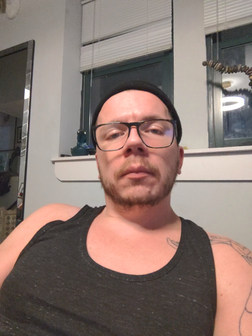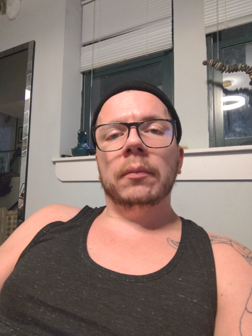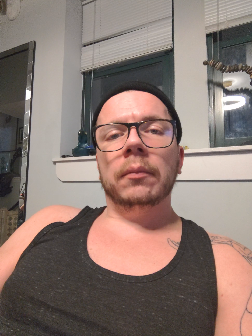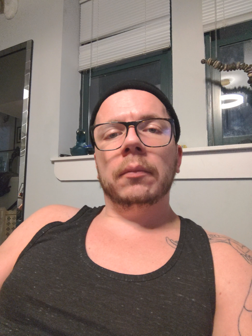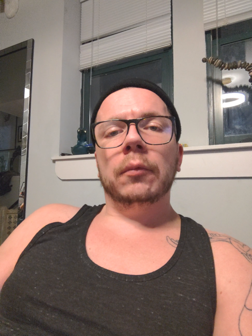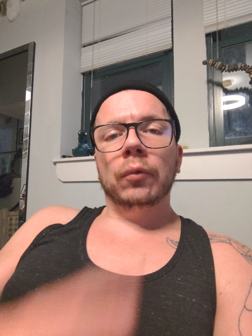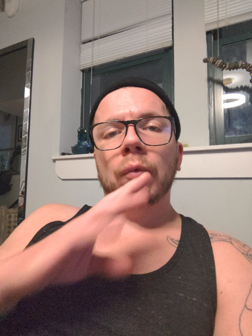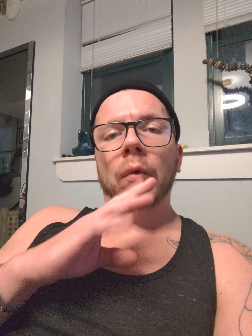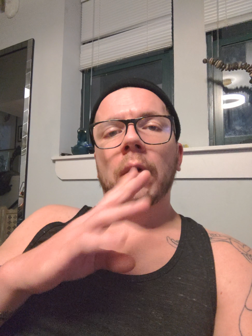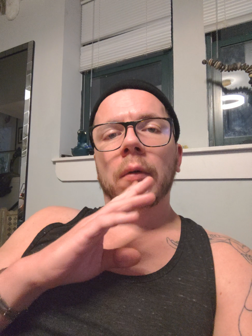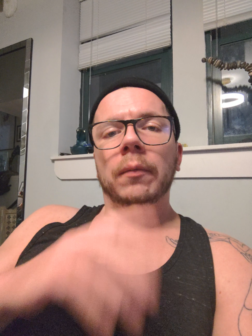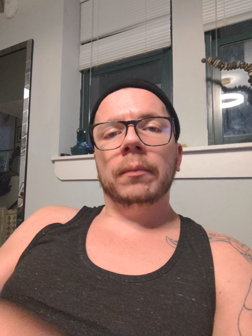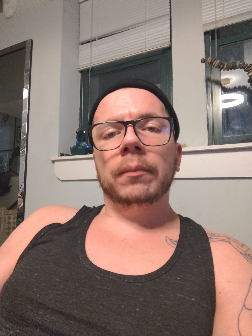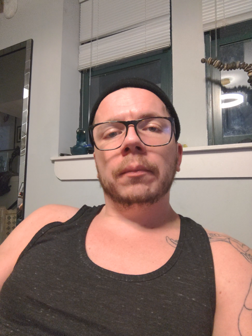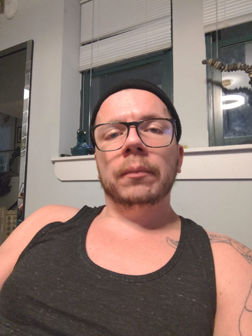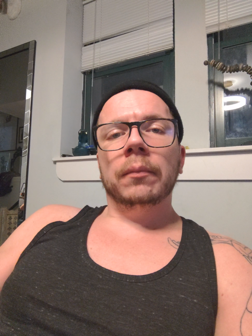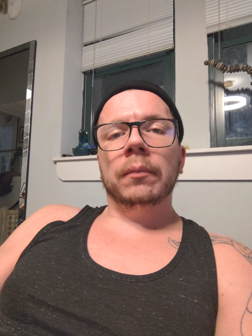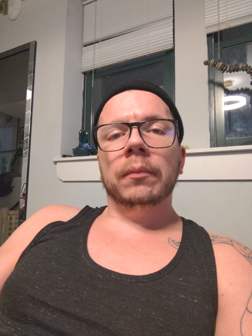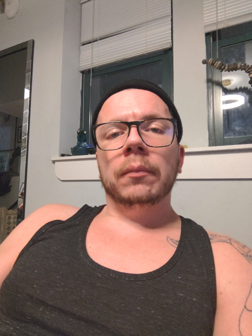talk